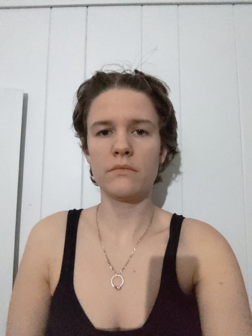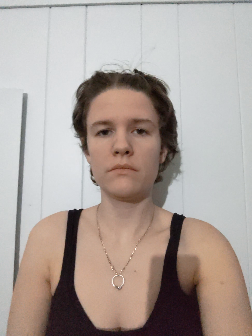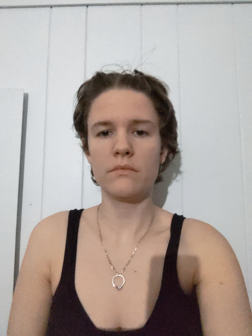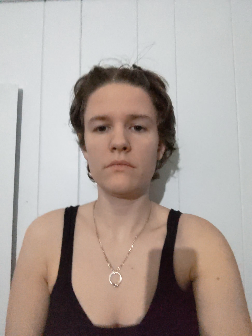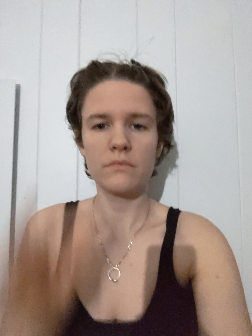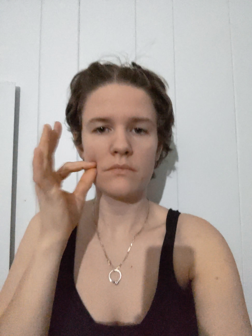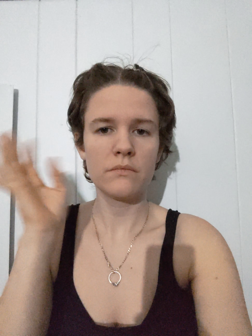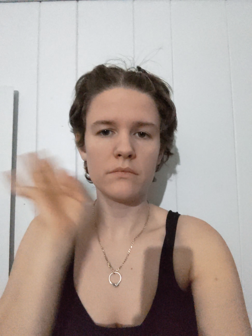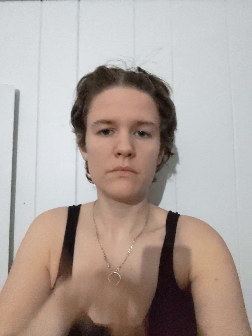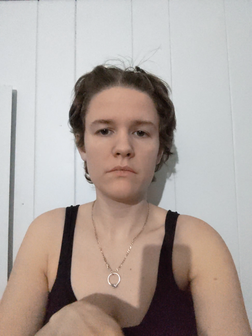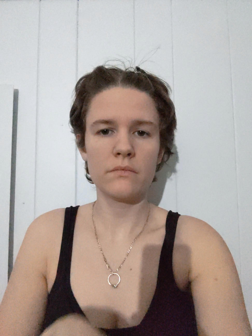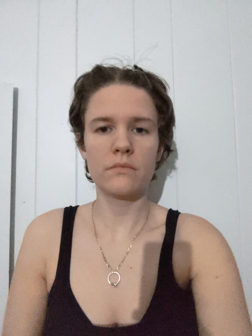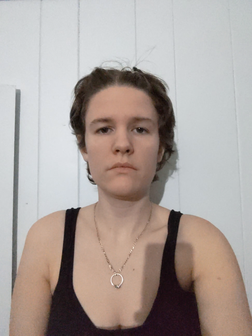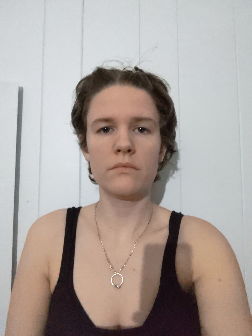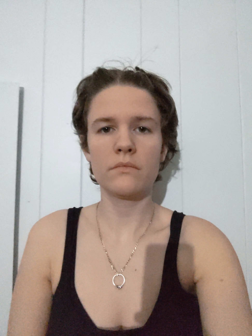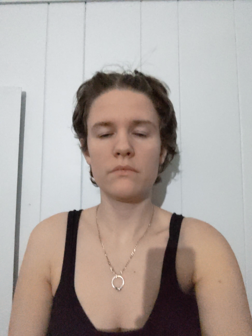bee